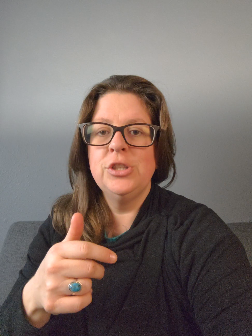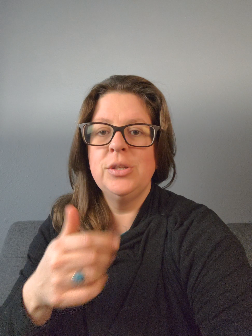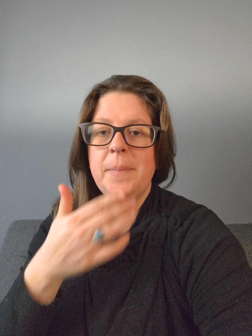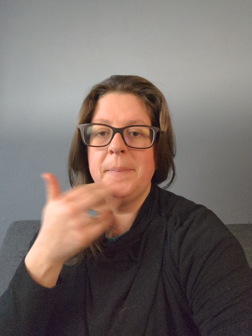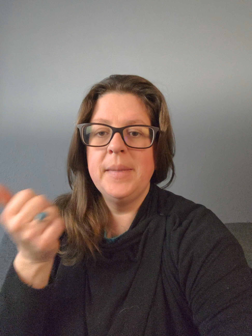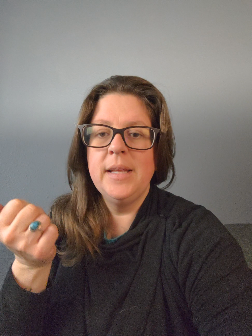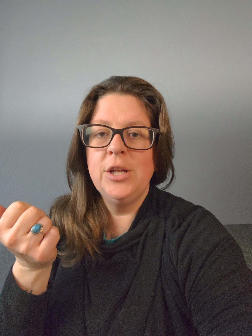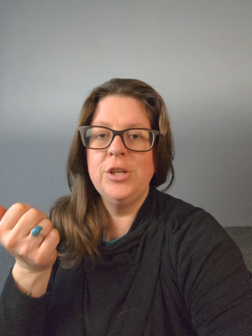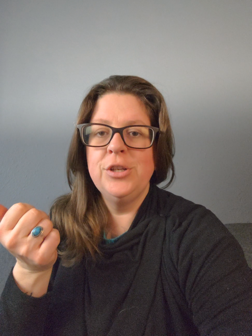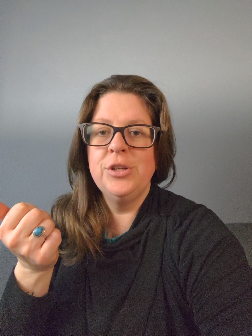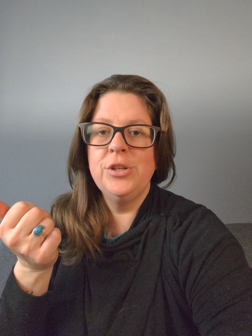better